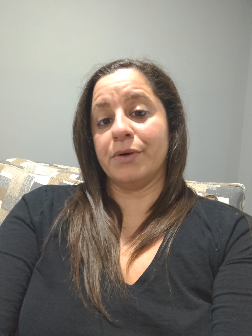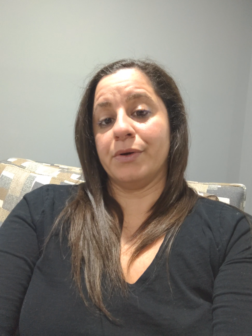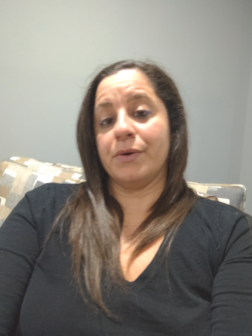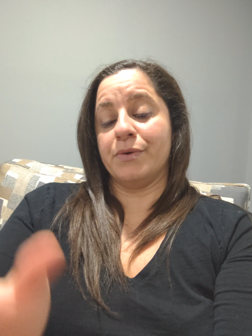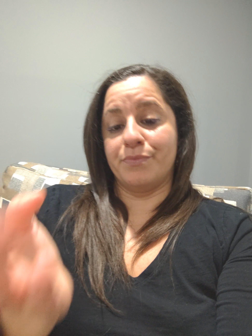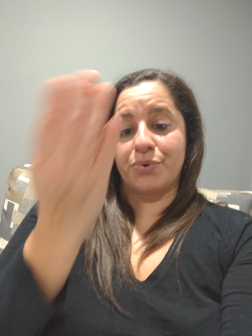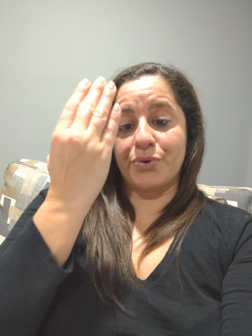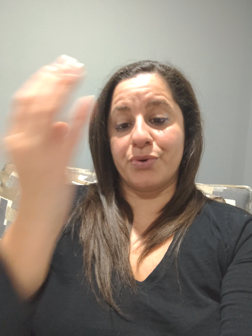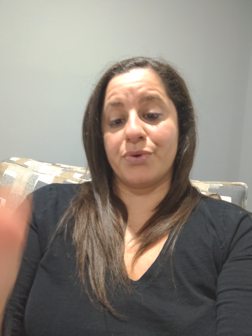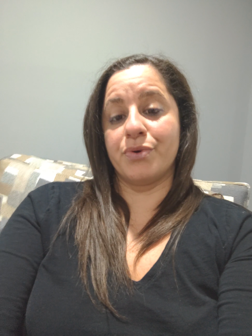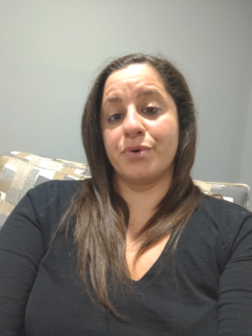morning